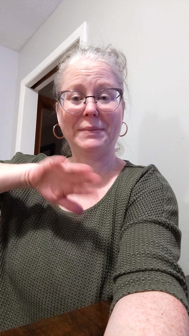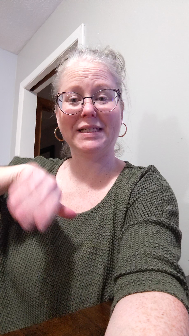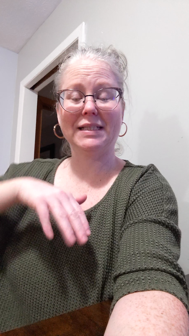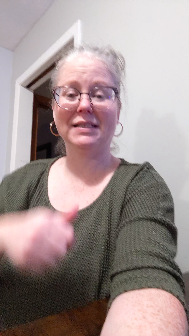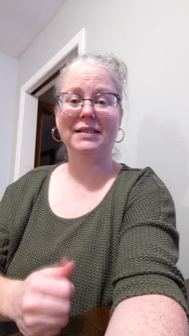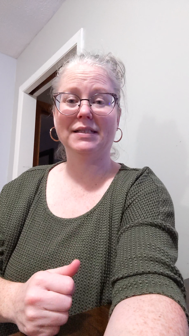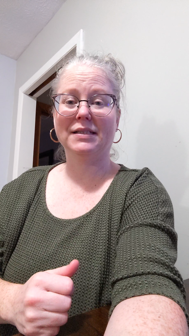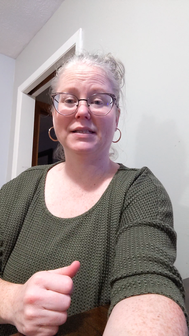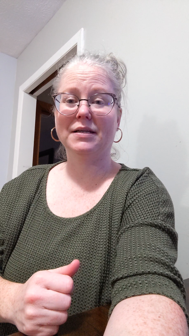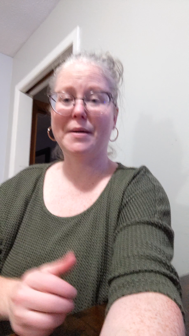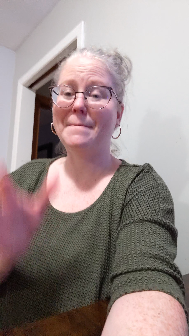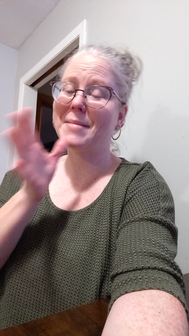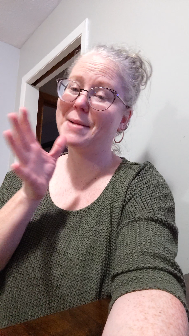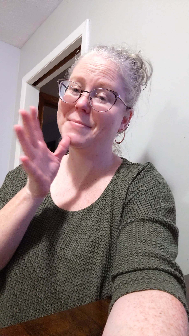mommy